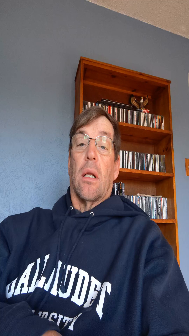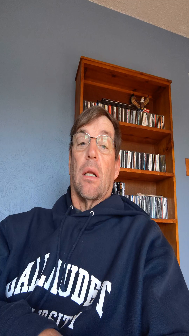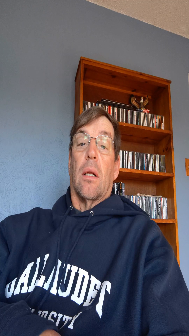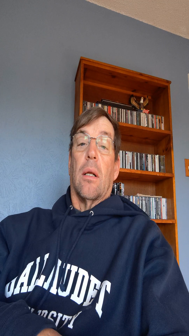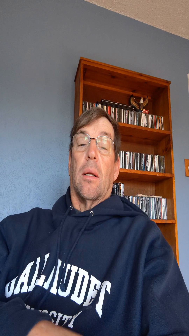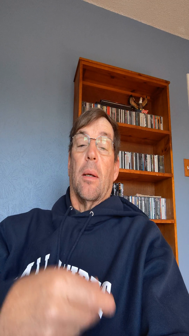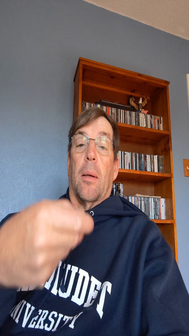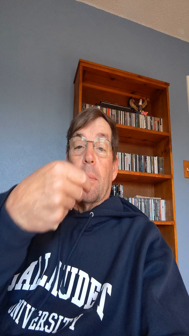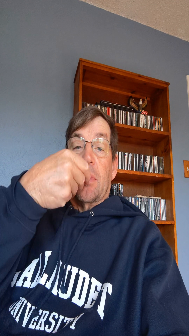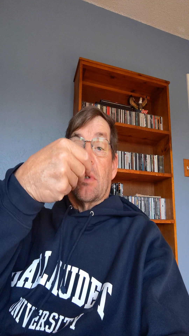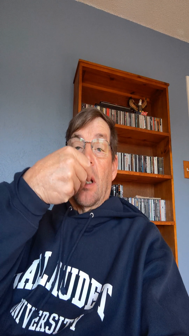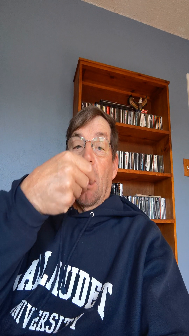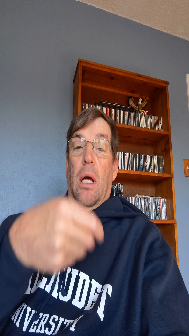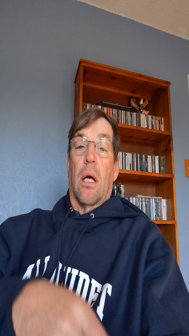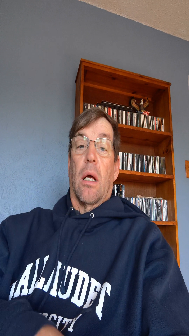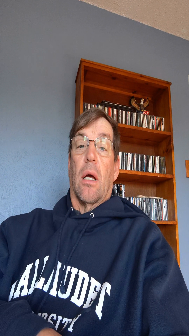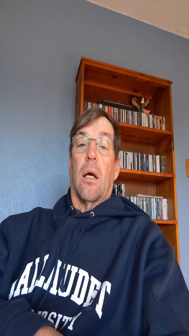pizza